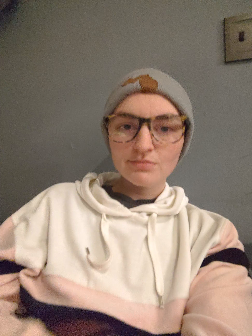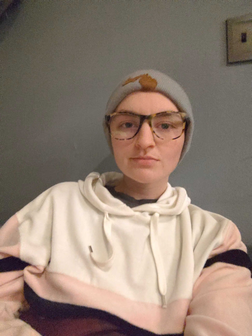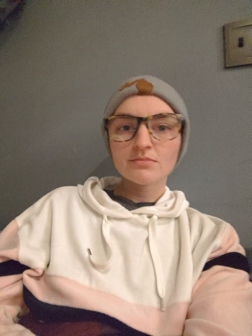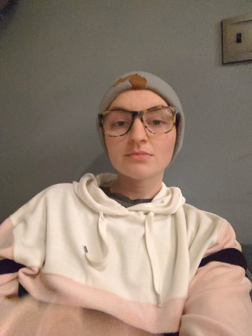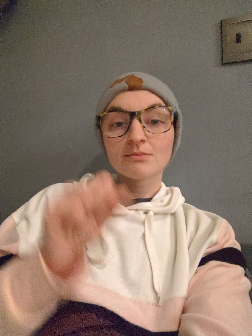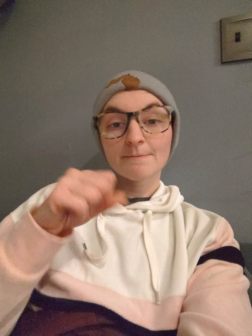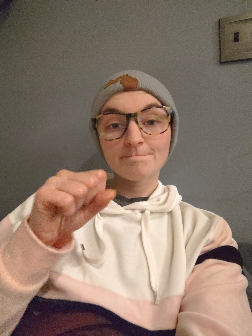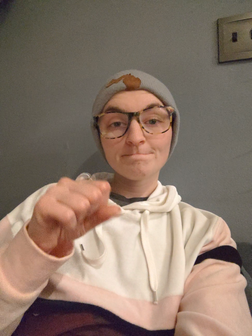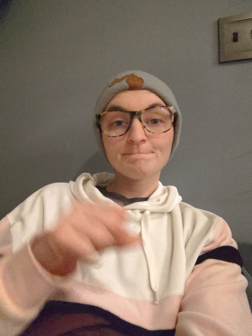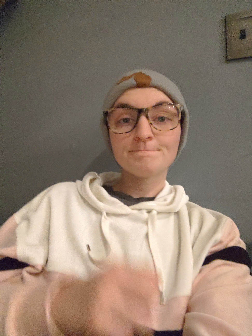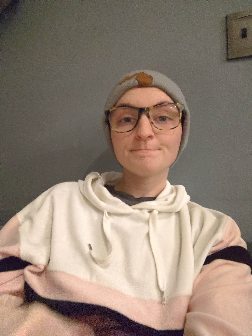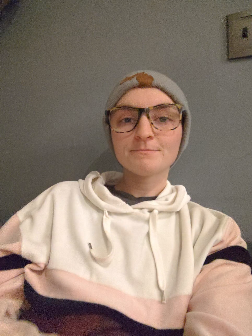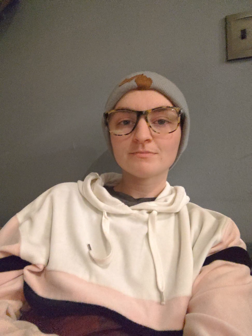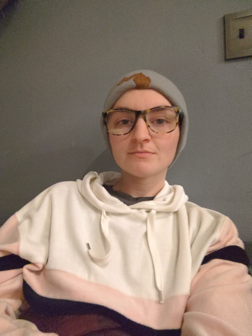yes